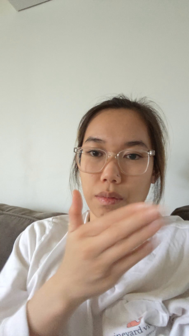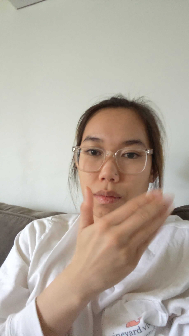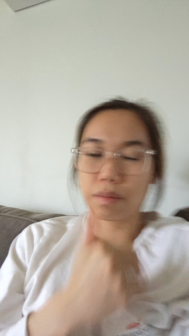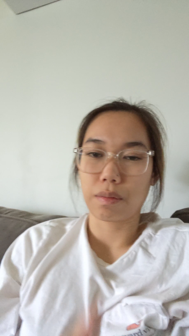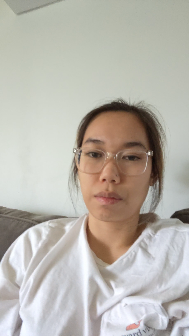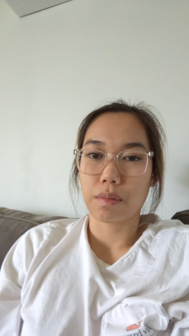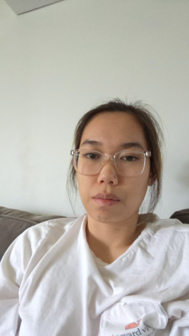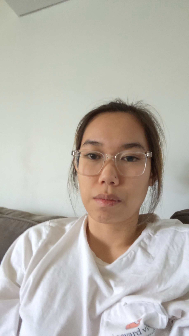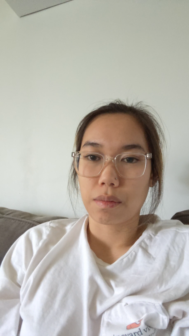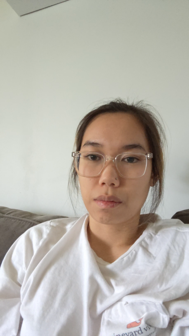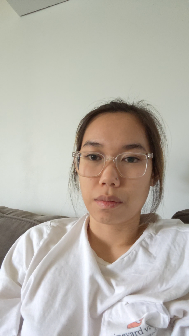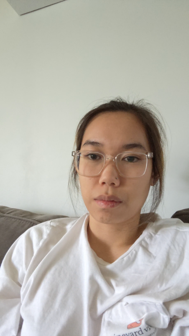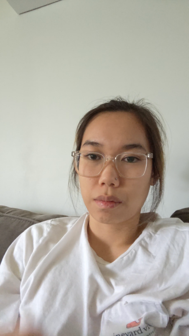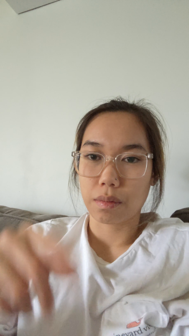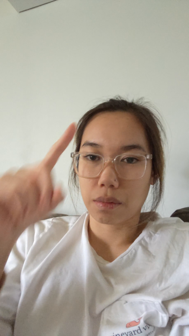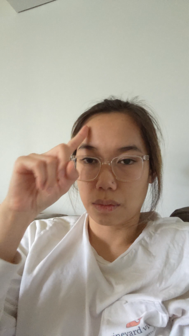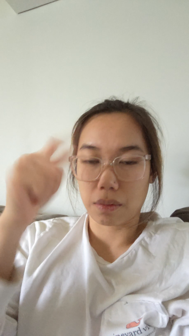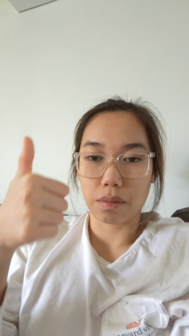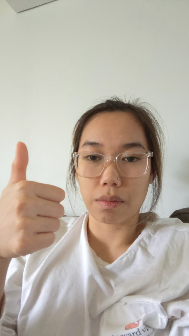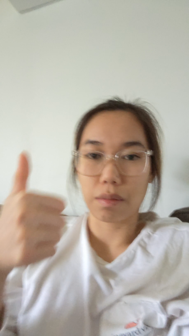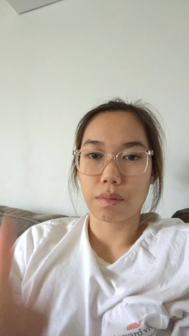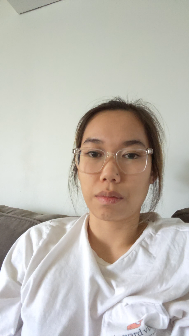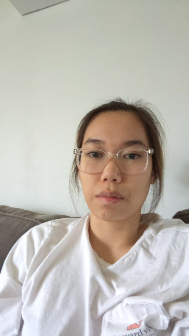dime